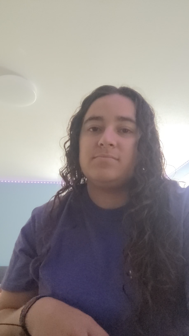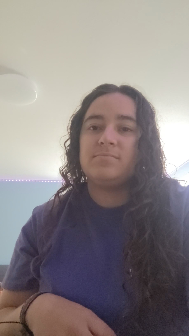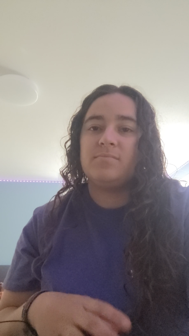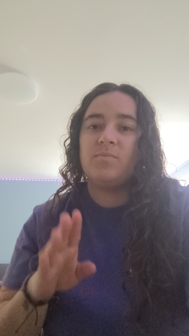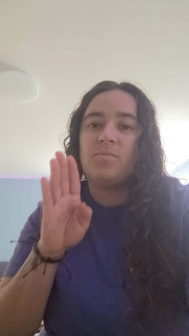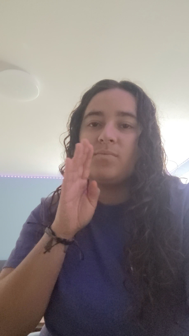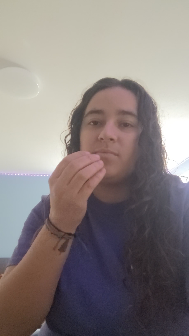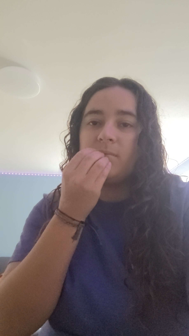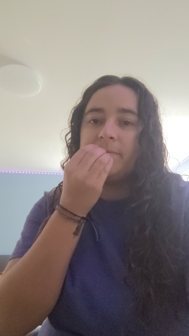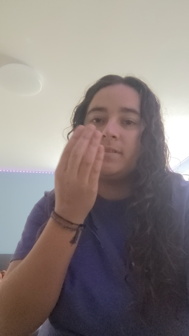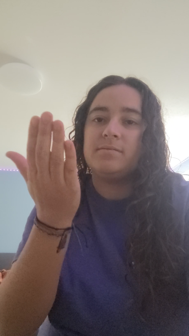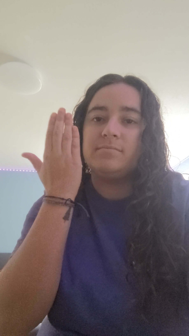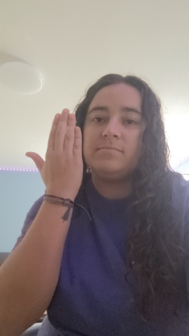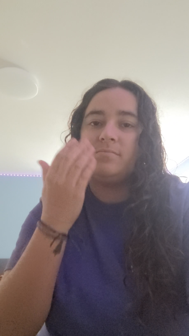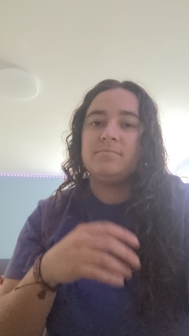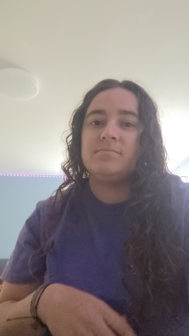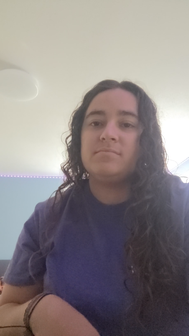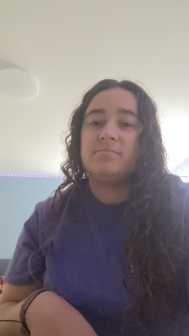breakfast